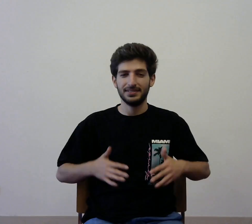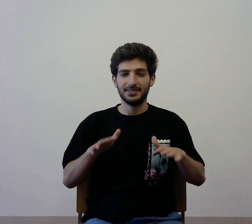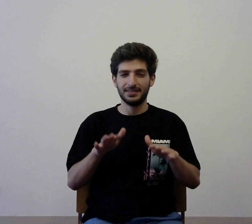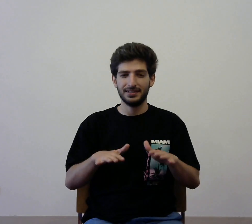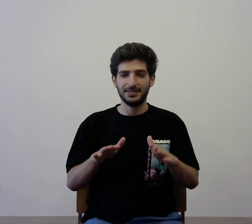yer